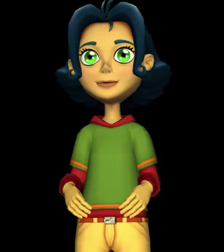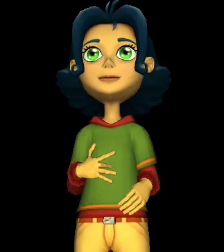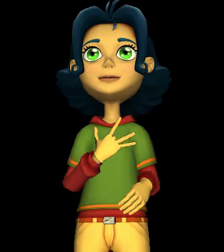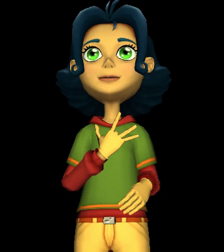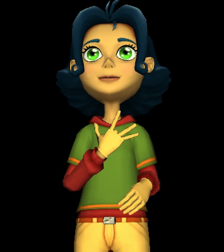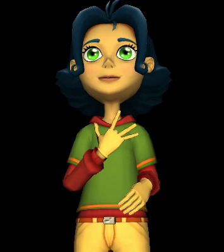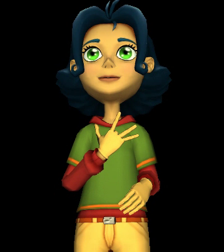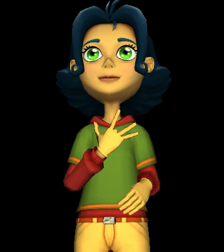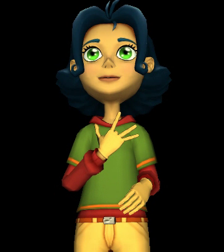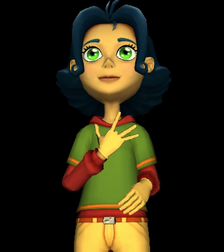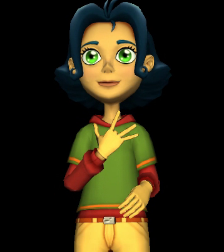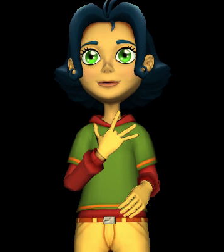قلب